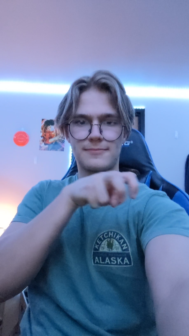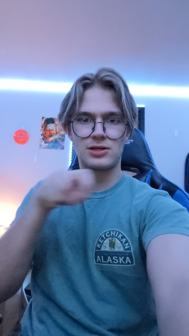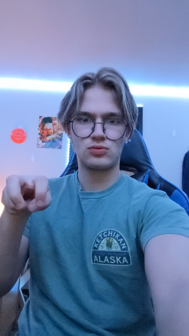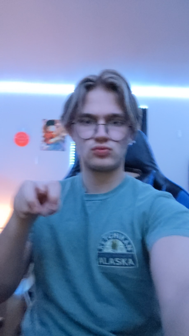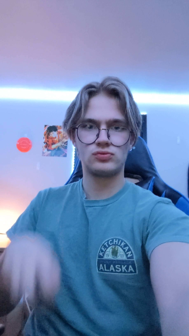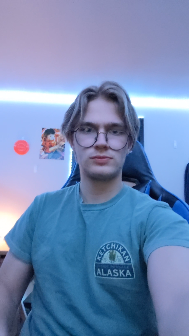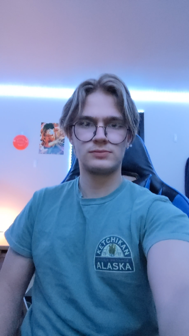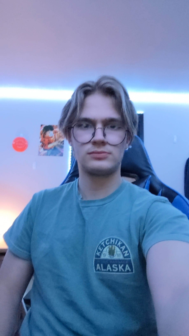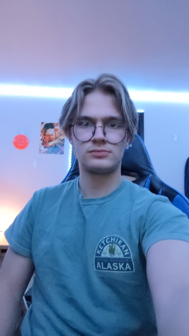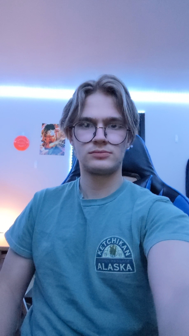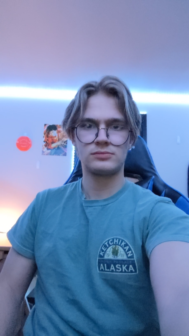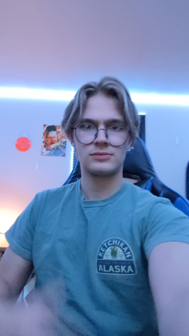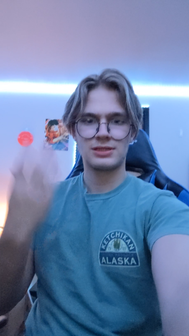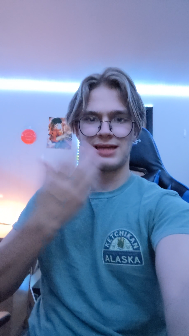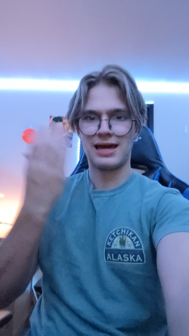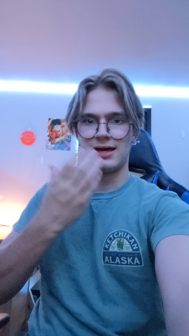shake